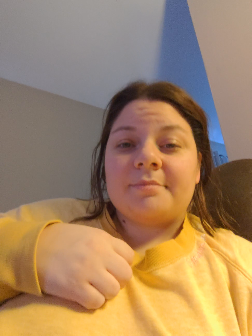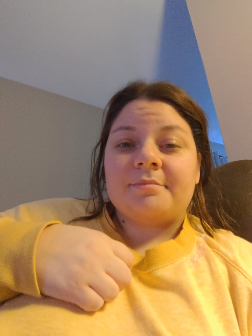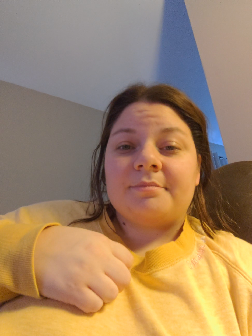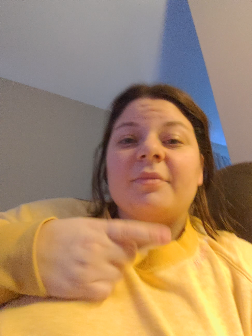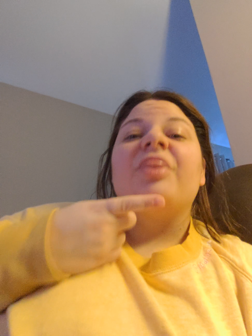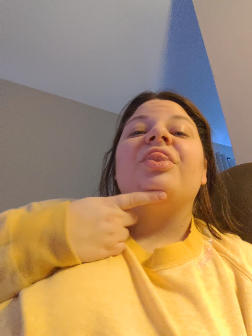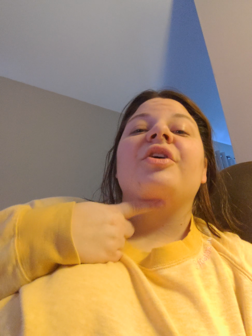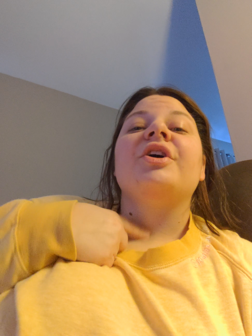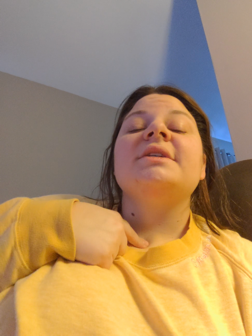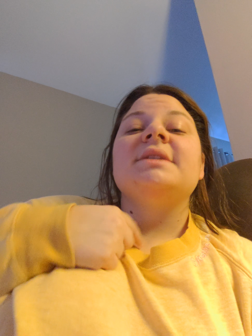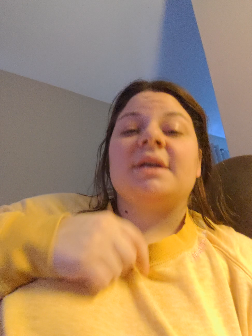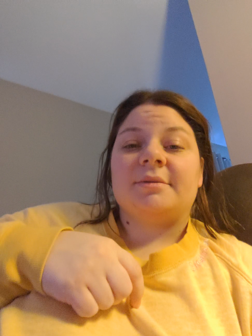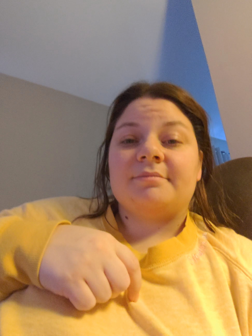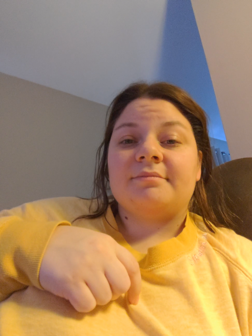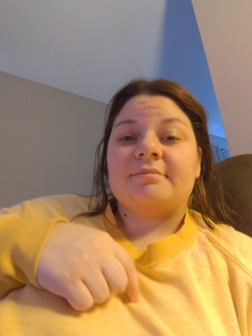thirsty